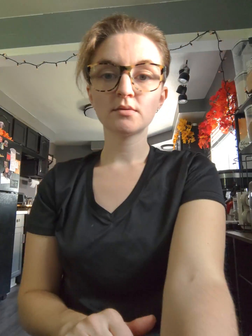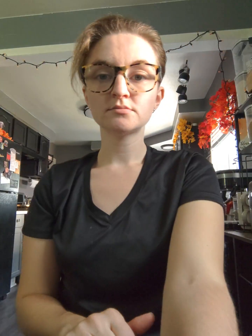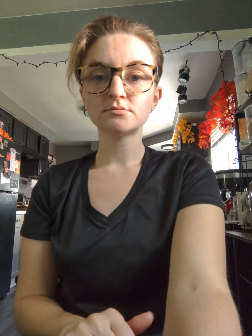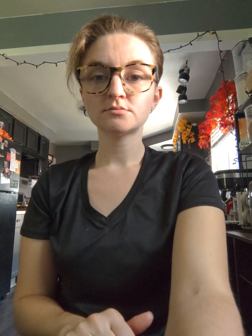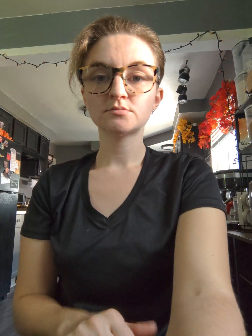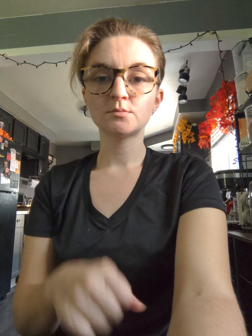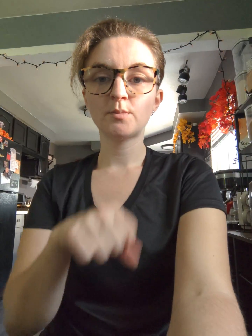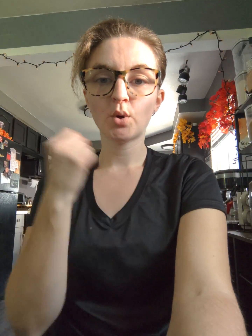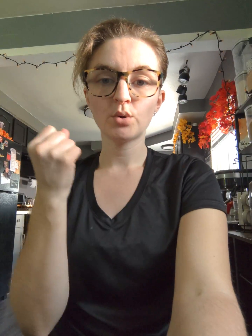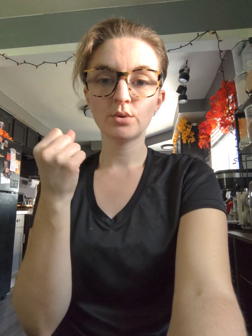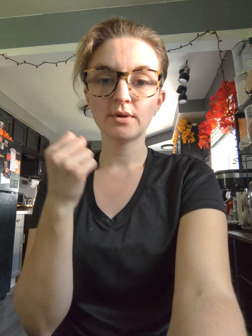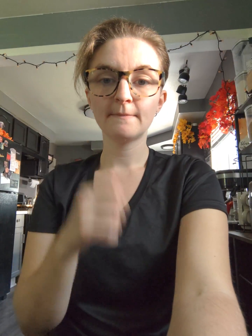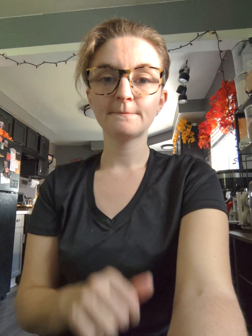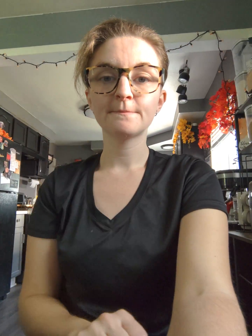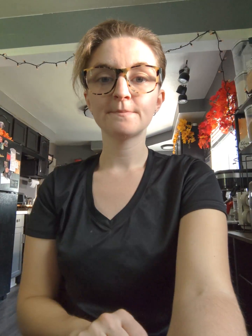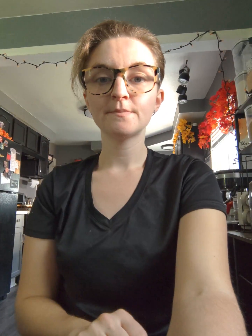broken